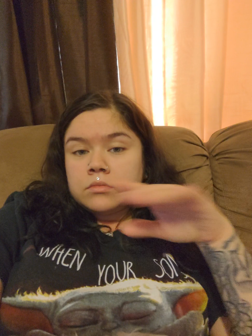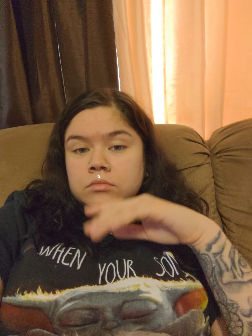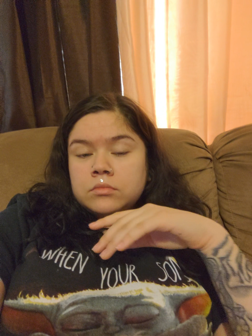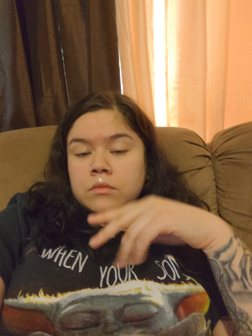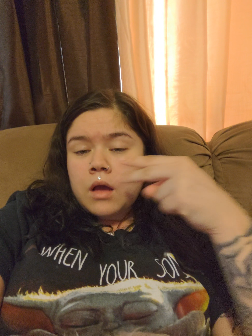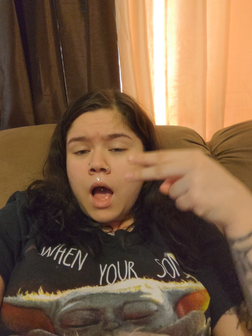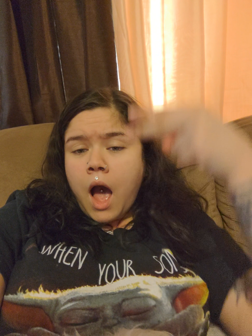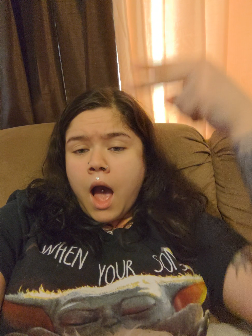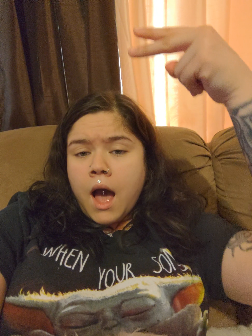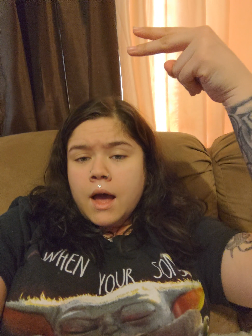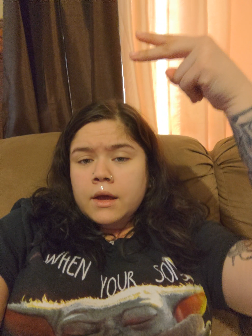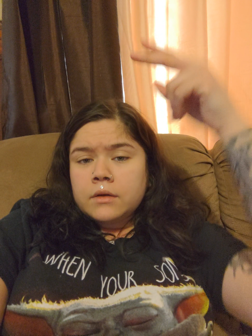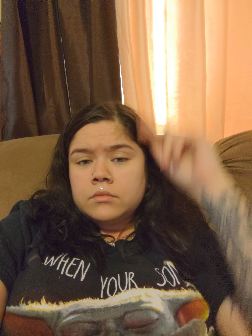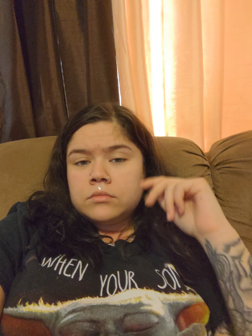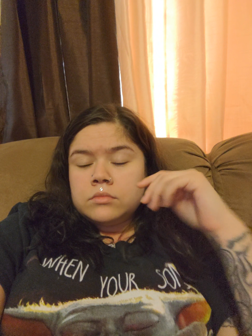high